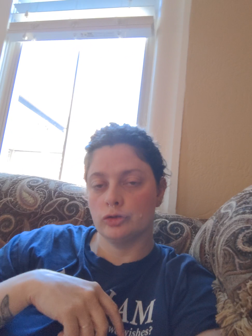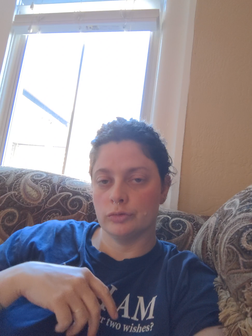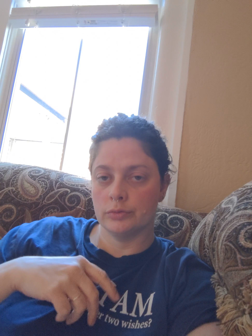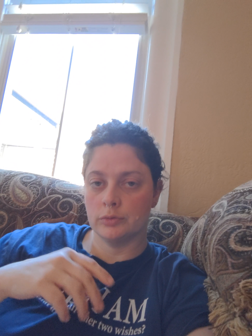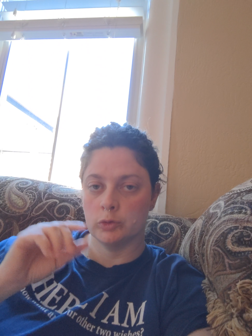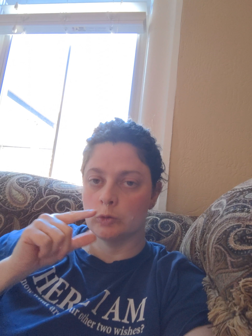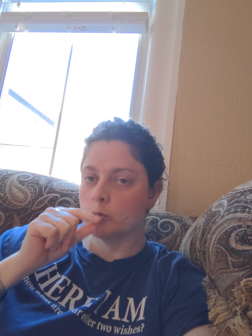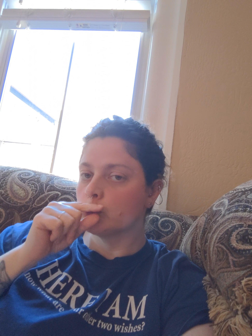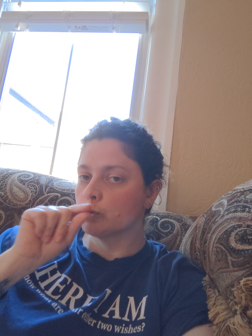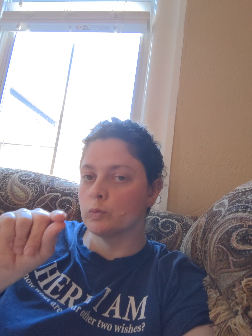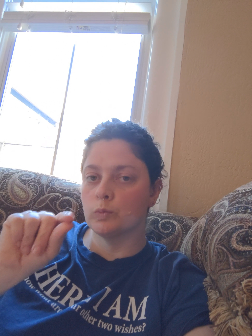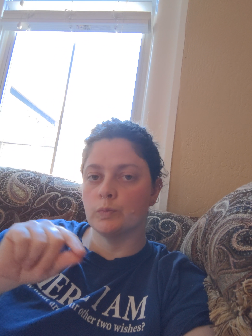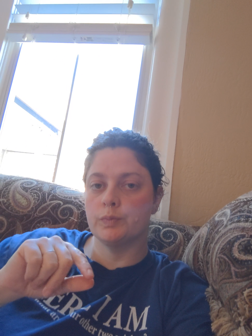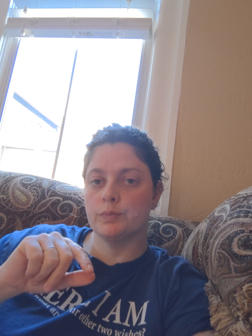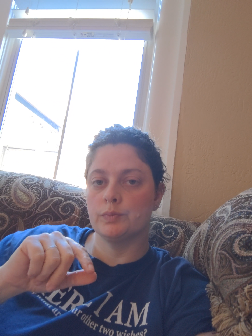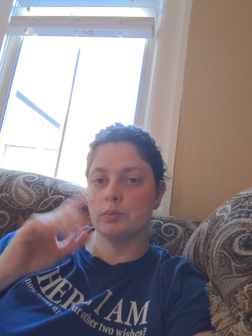goose